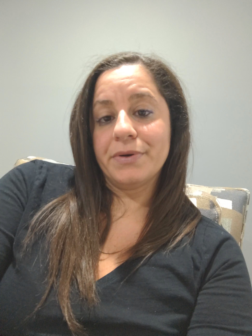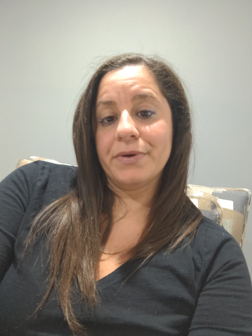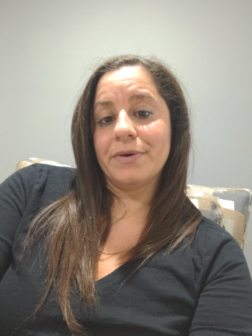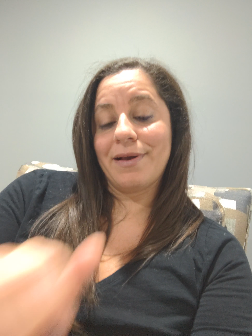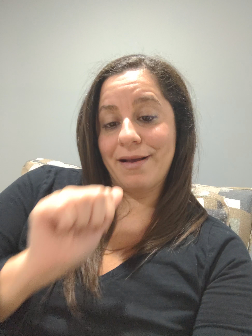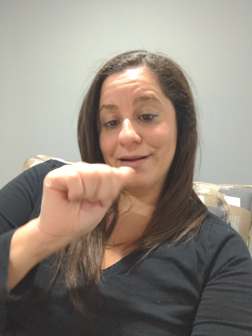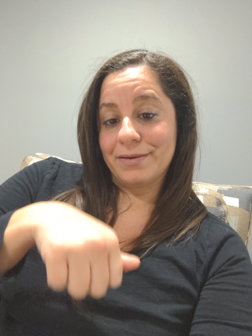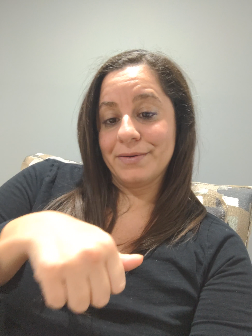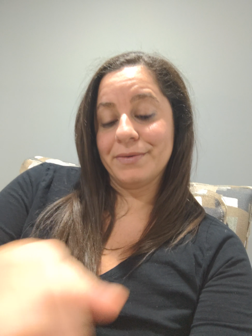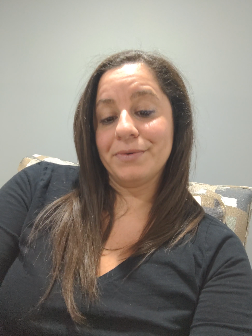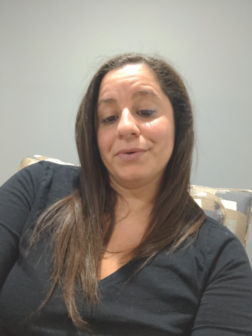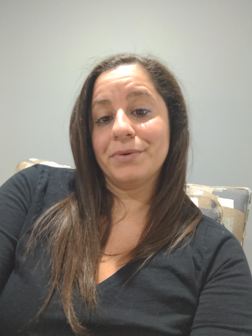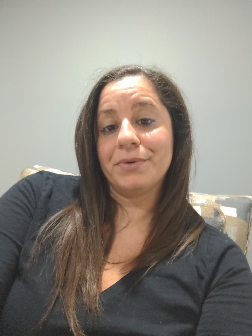can